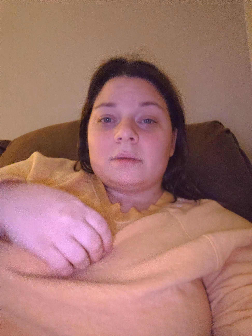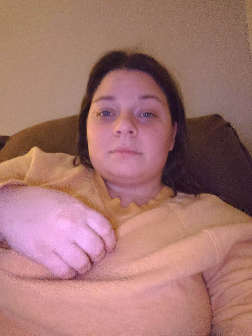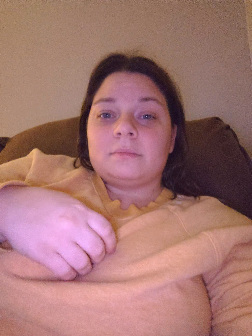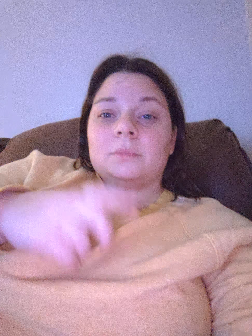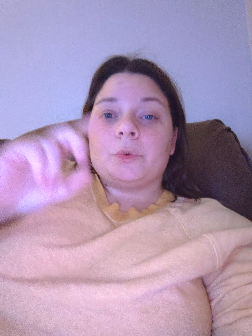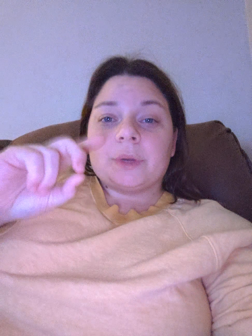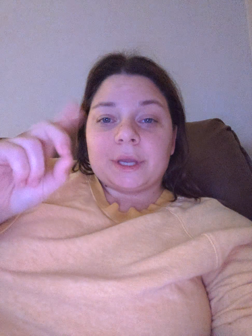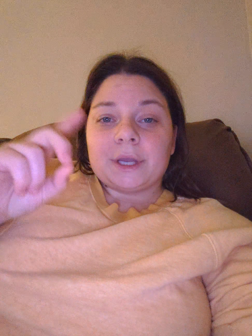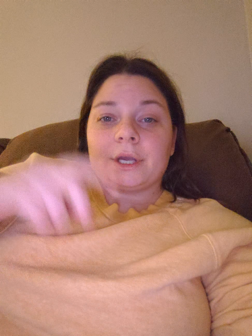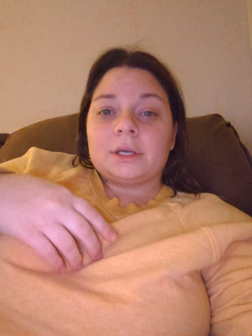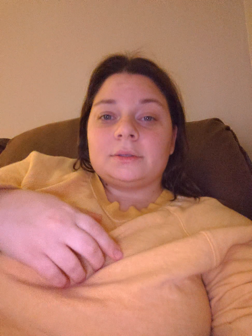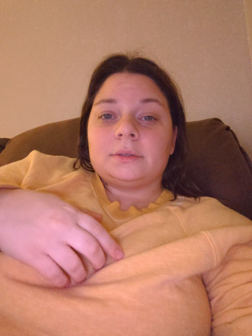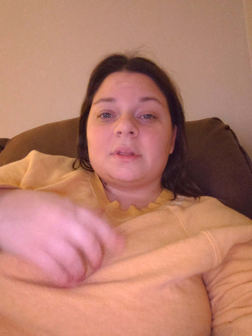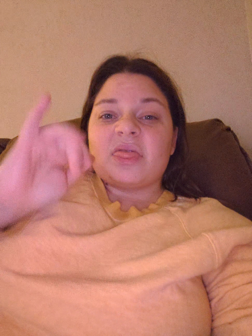where